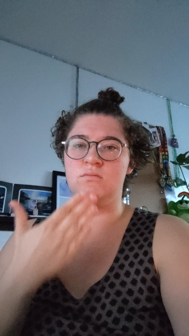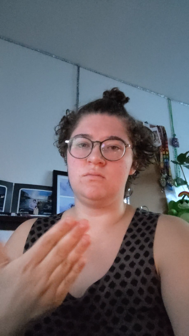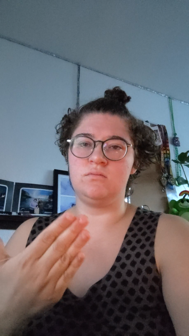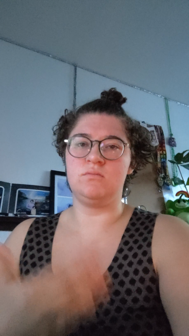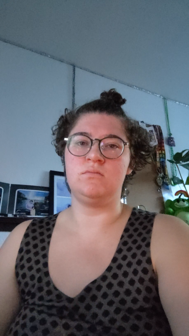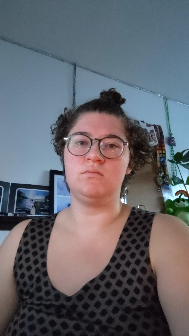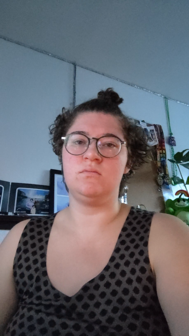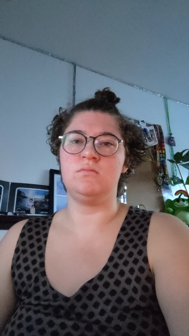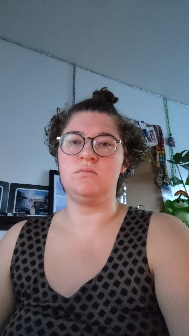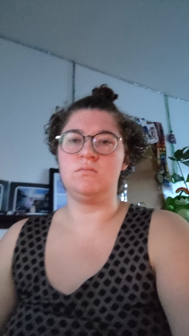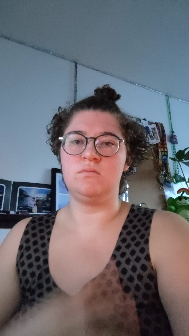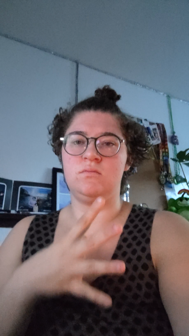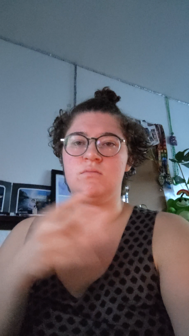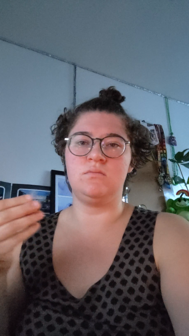and